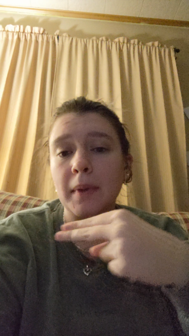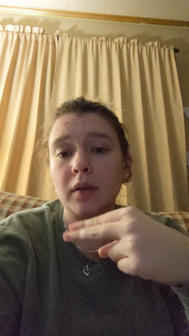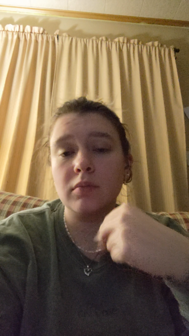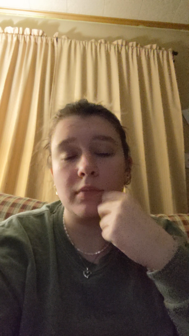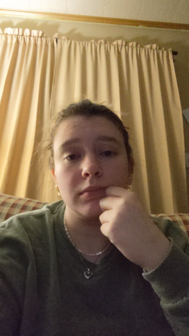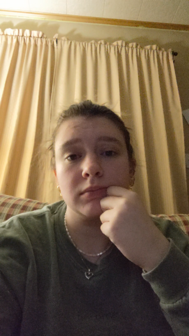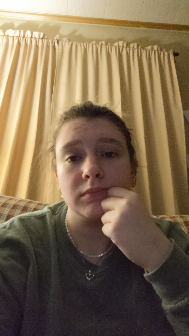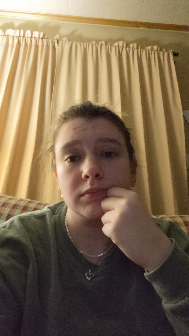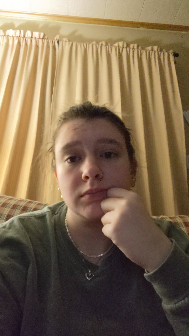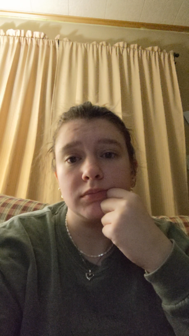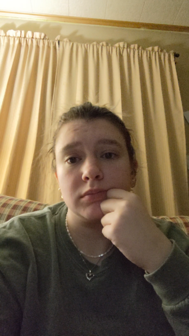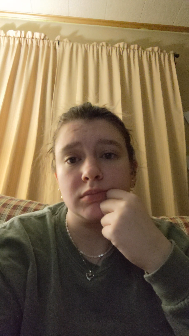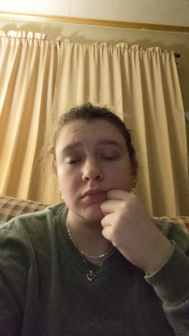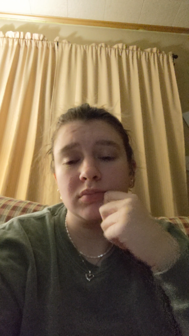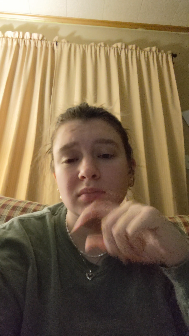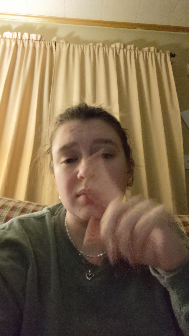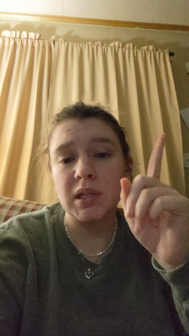but